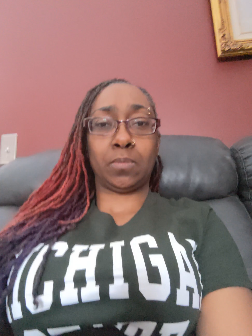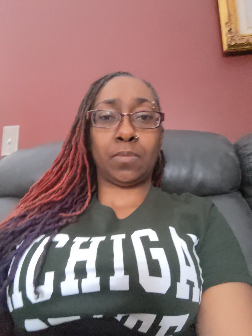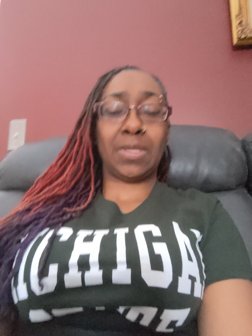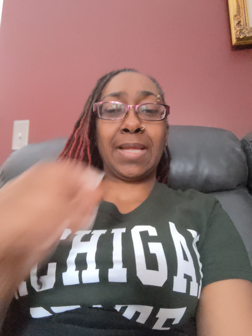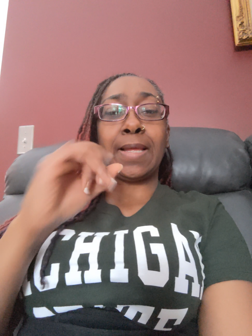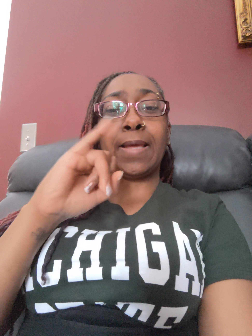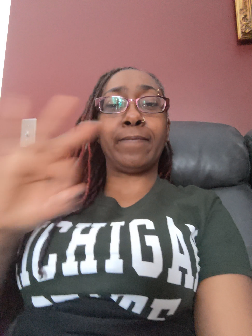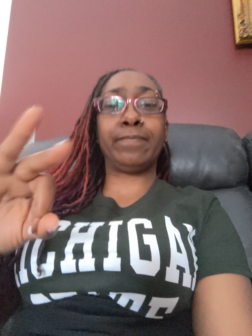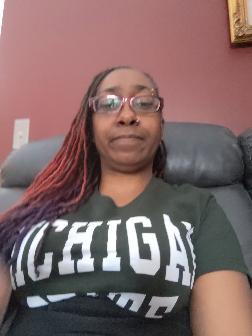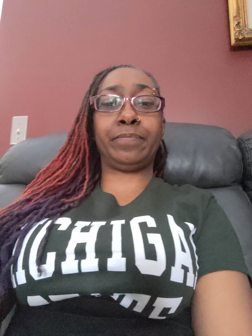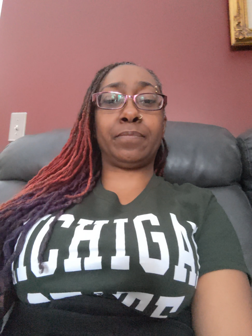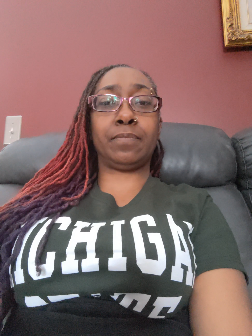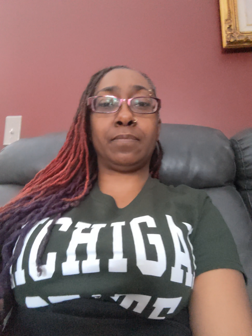if